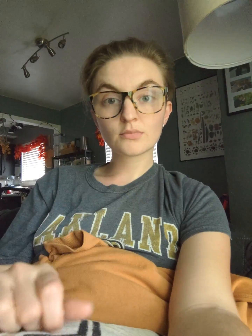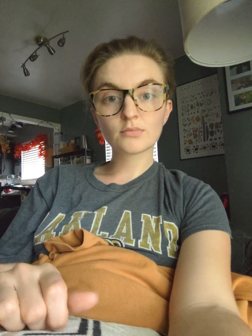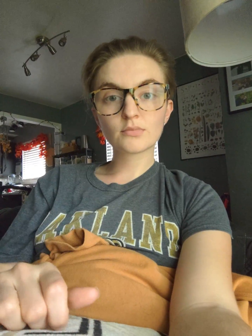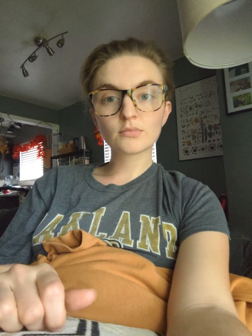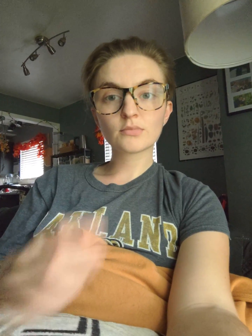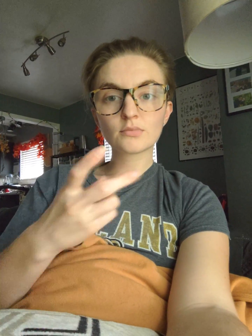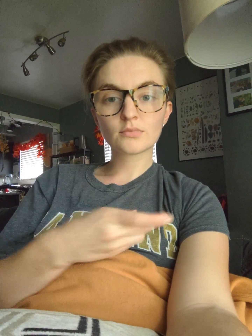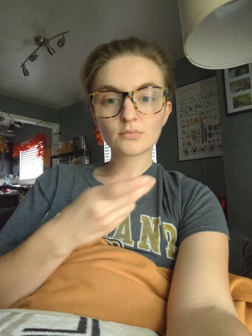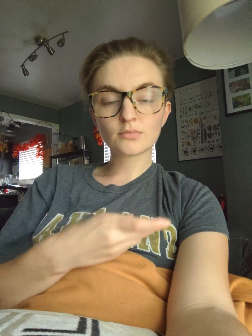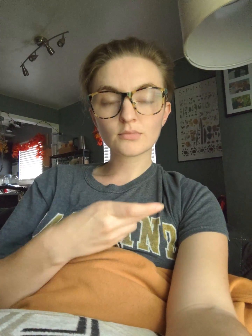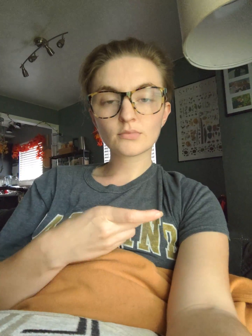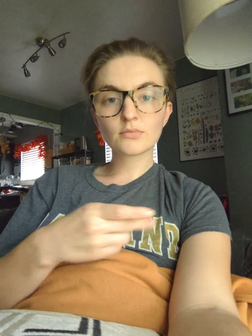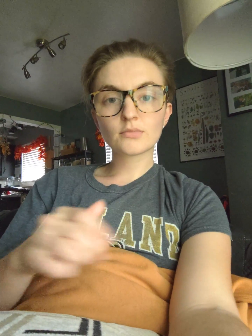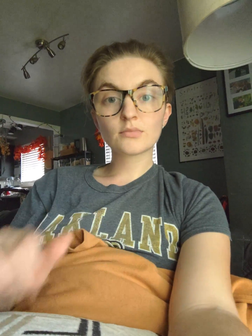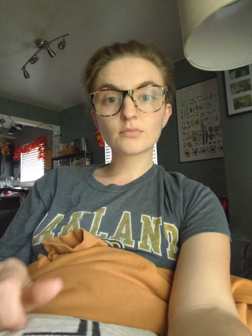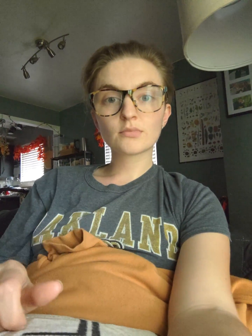sheep